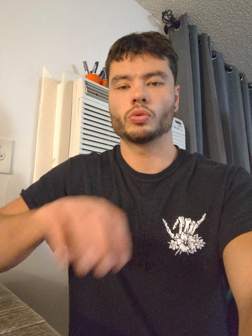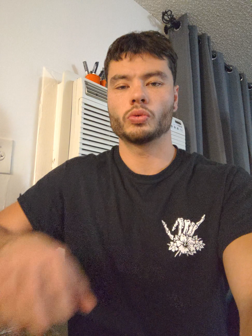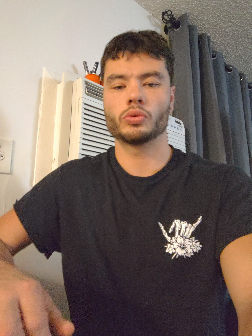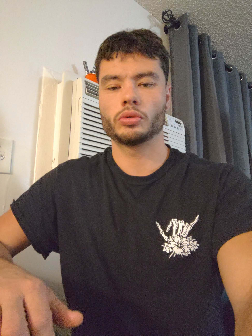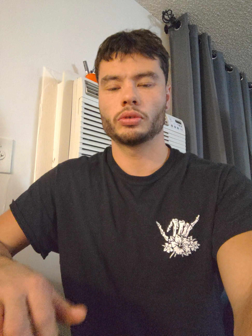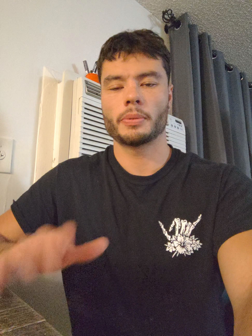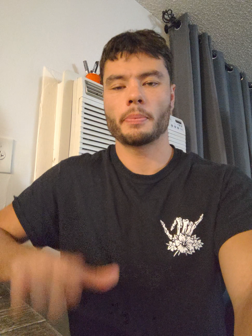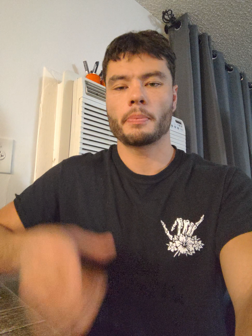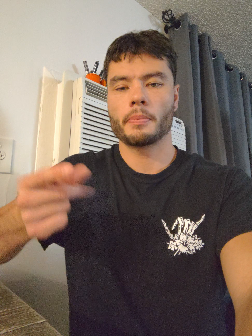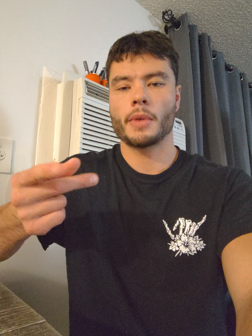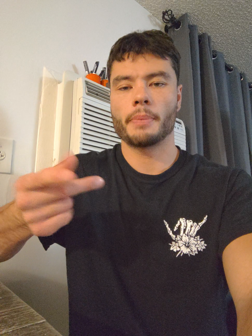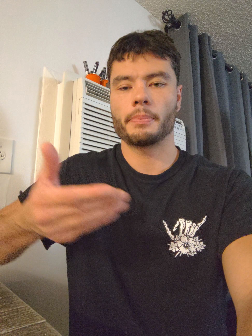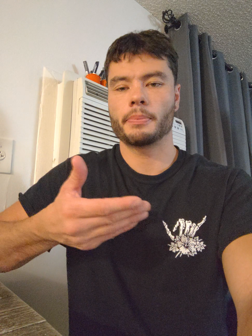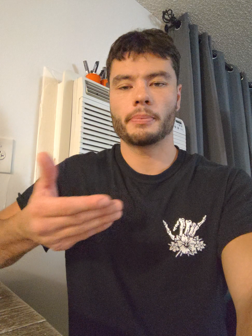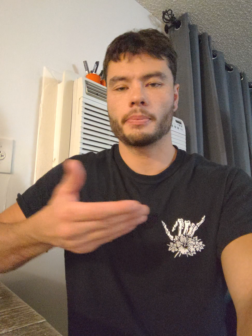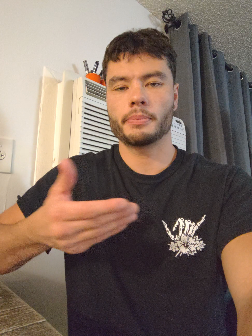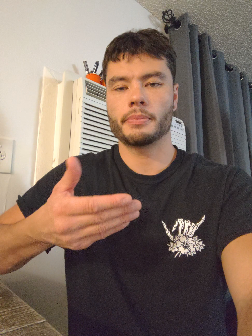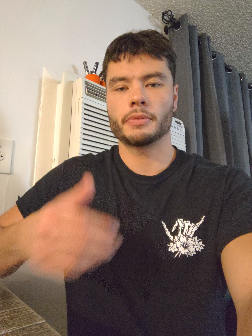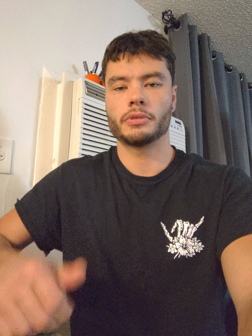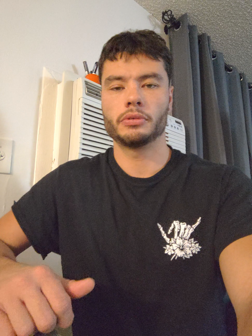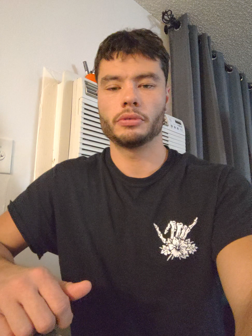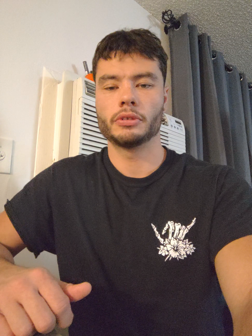puppy